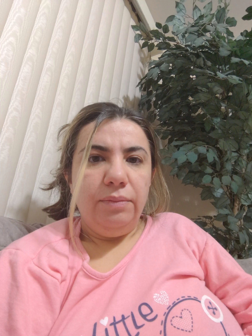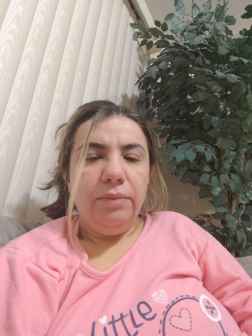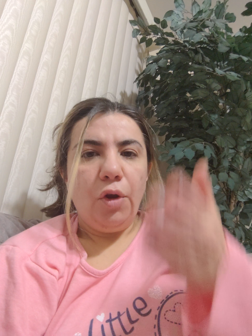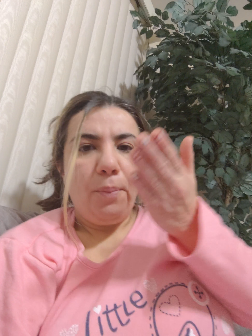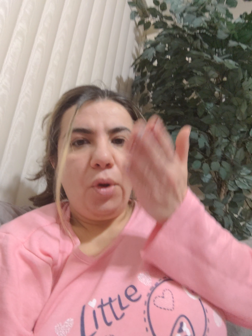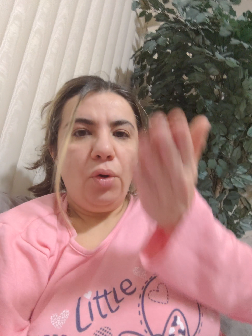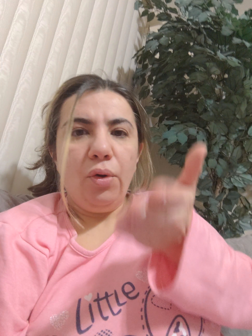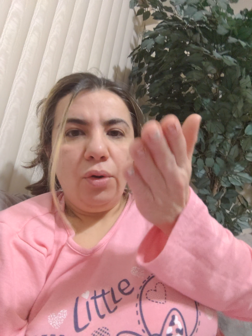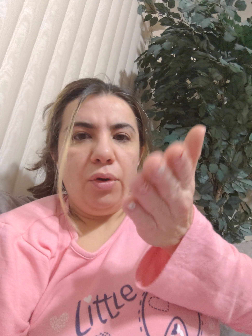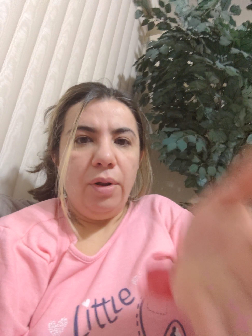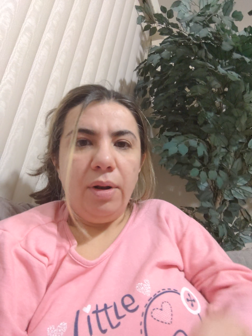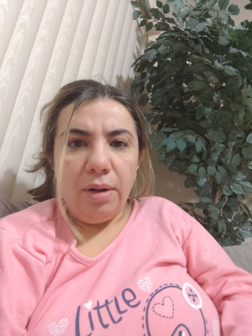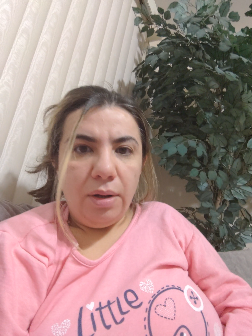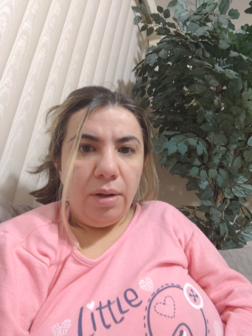boat